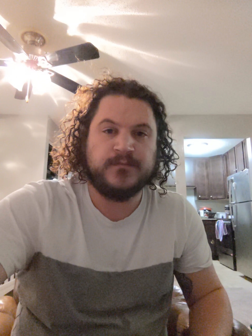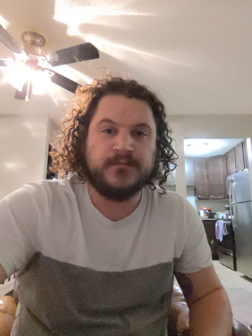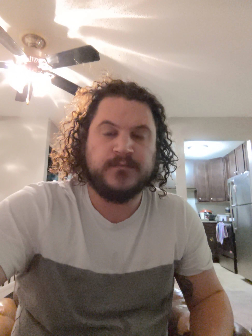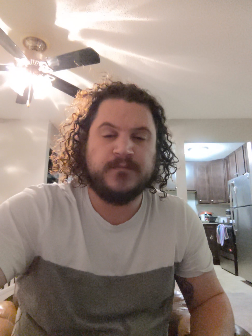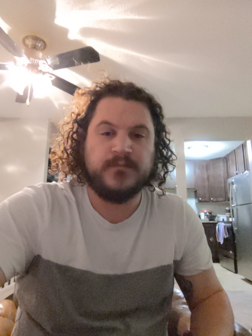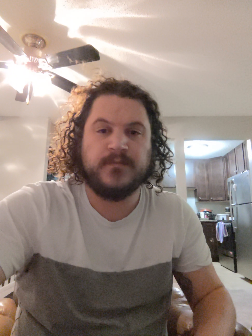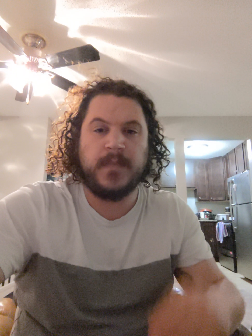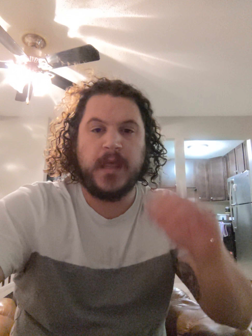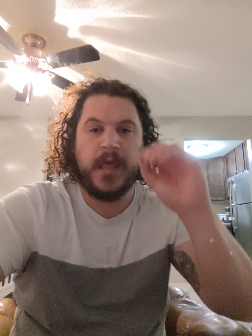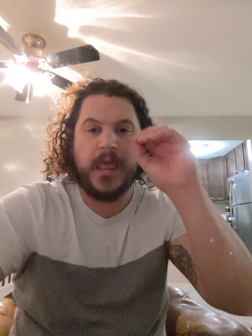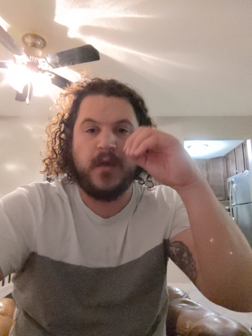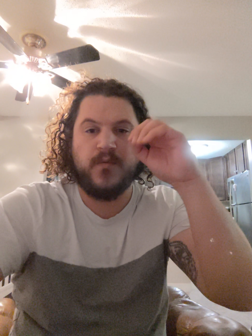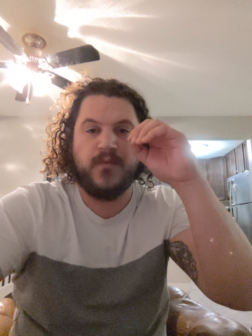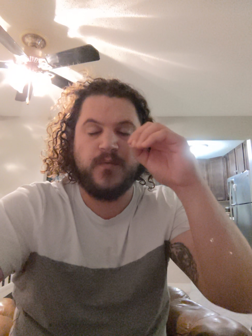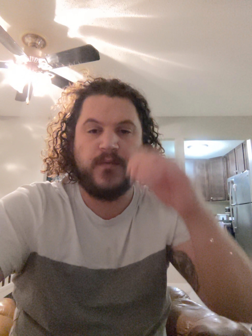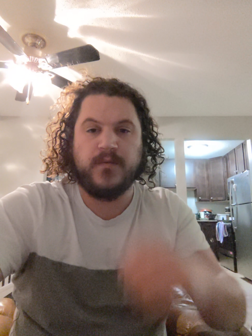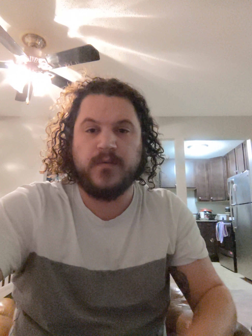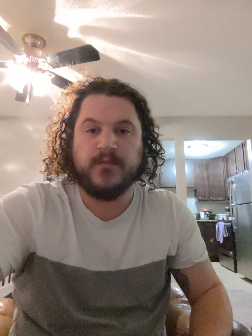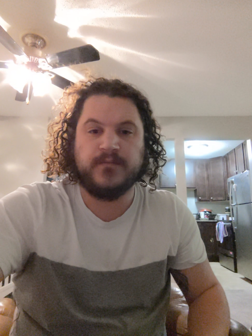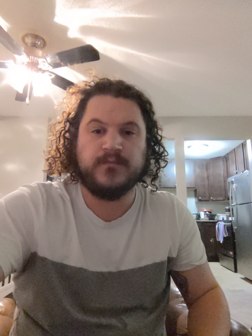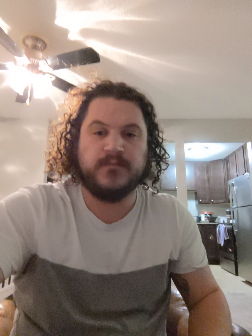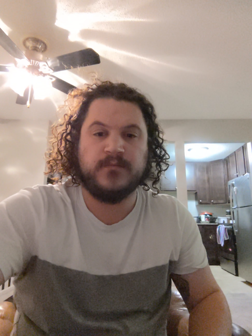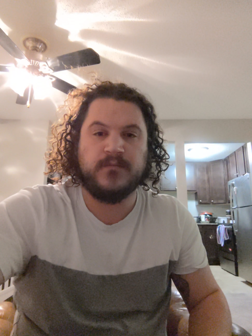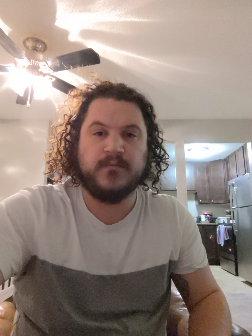owl